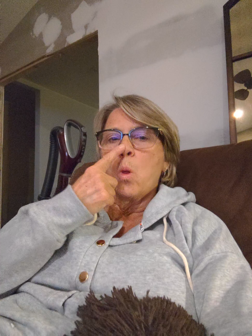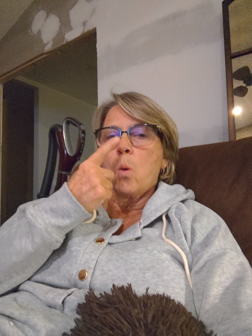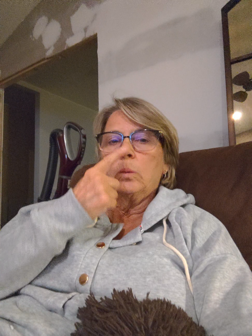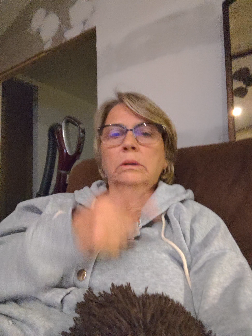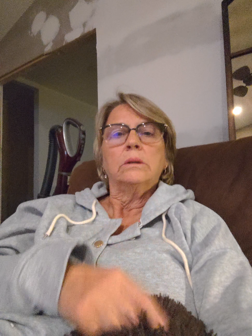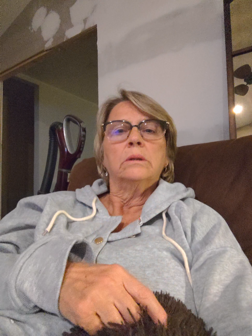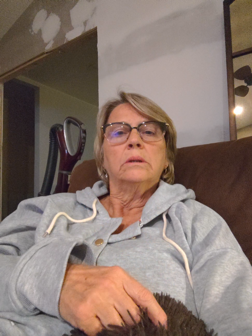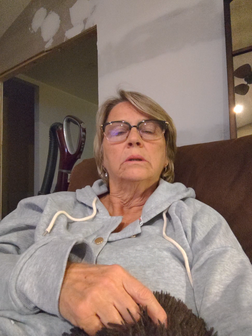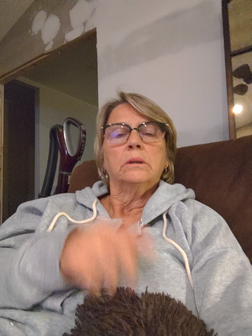nose